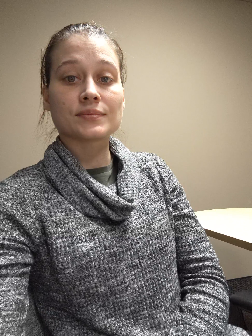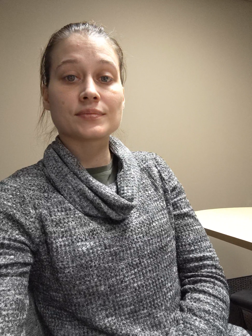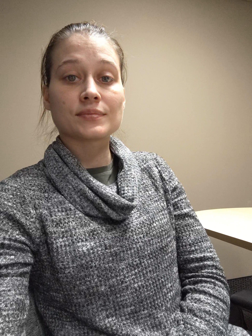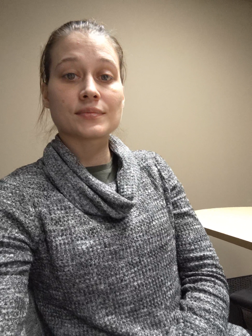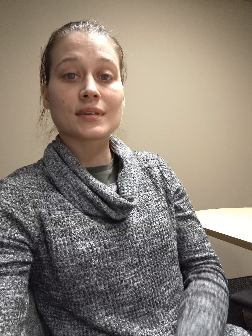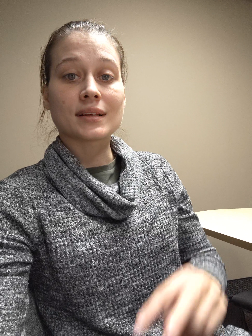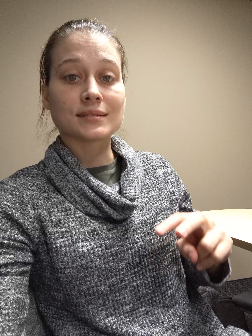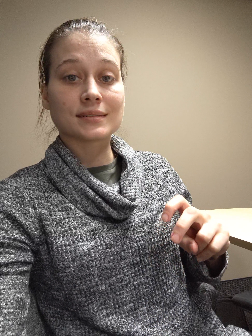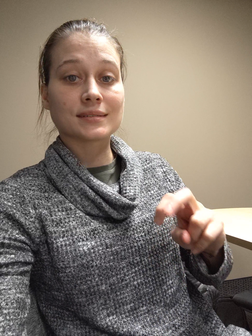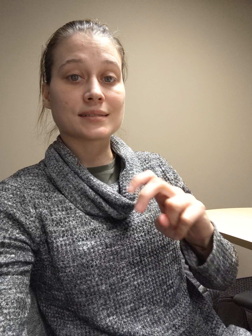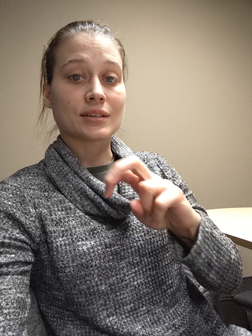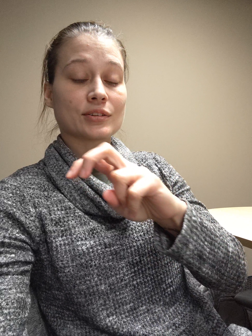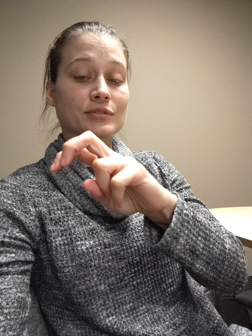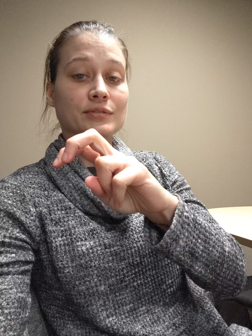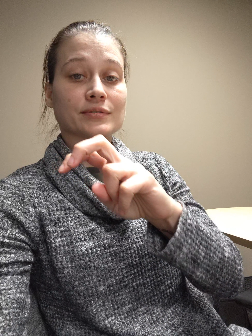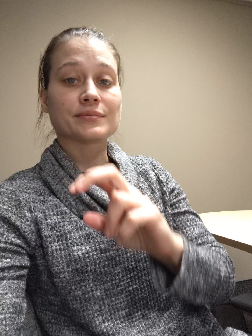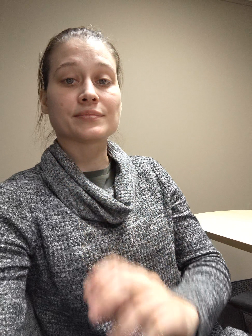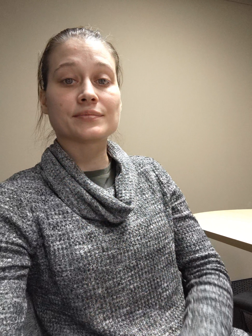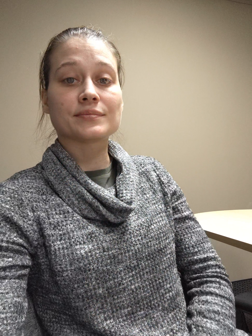stairs